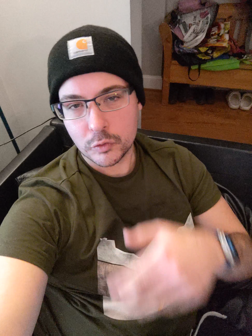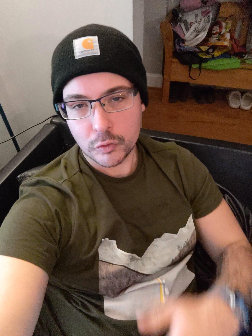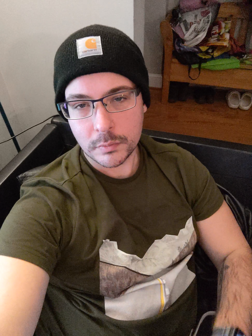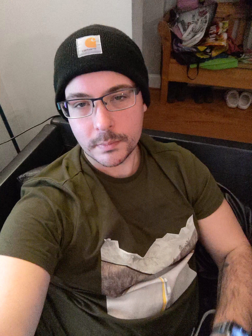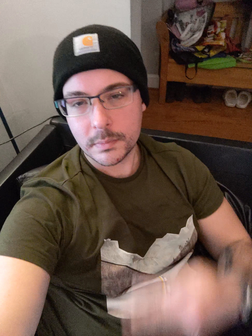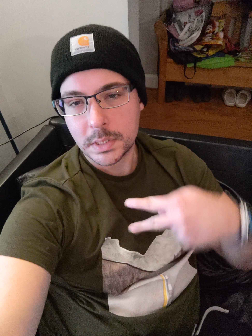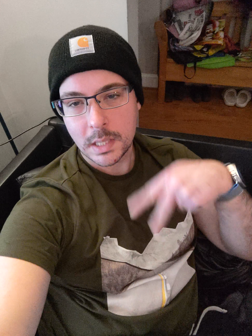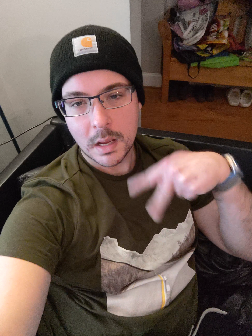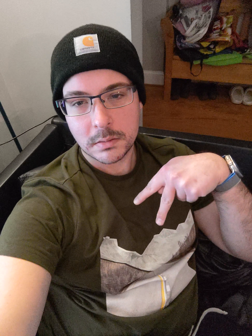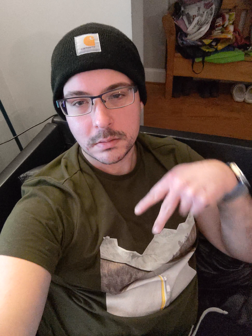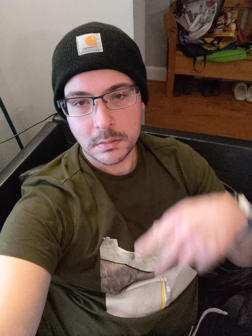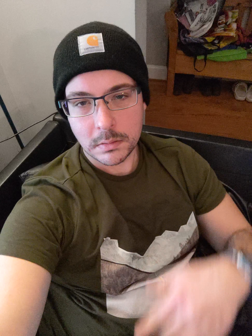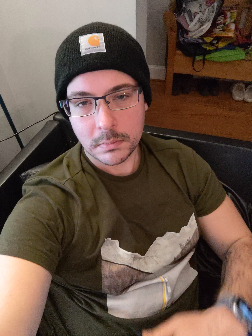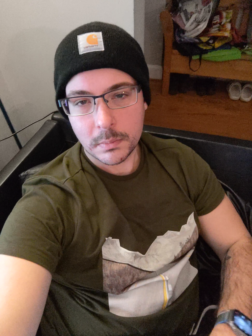dance